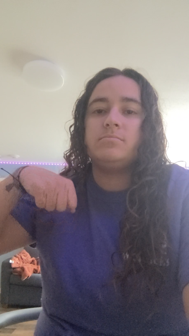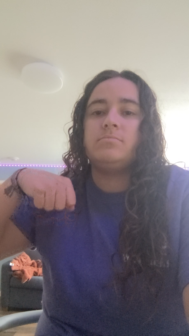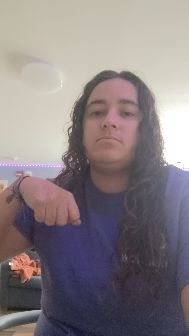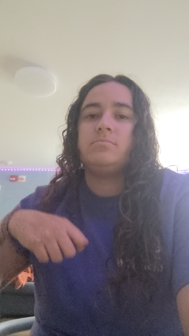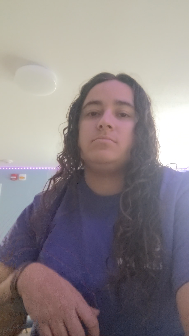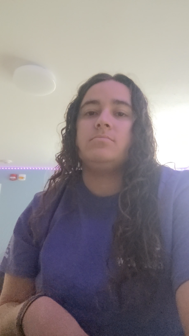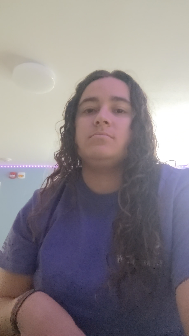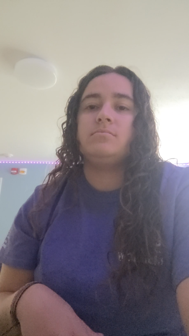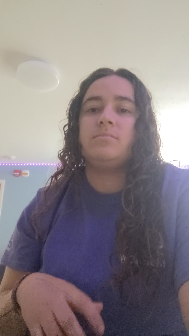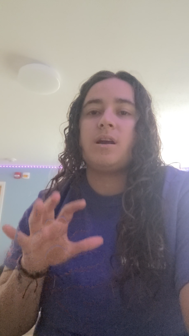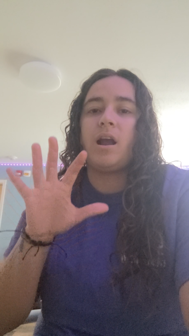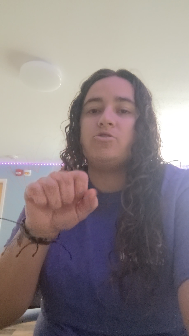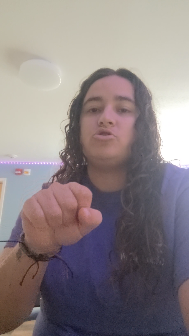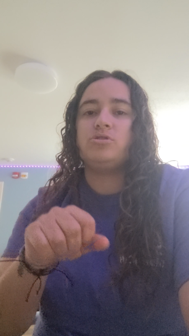catch